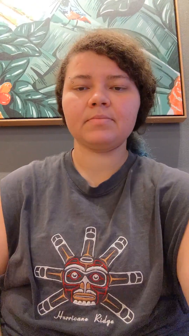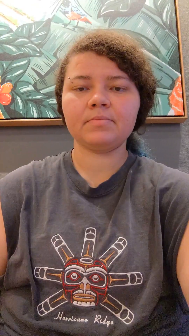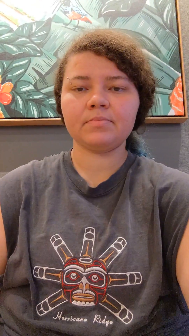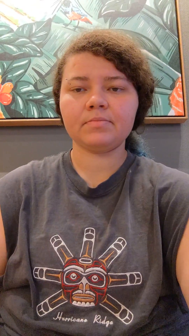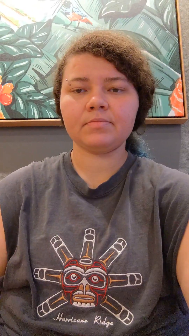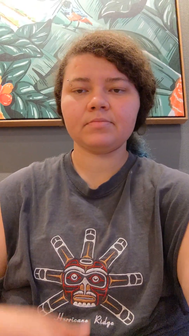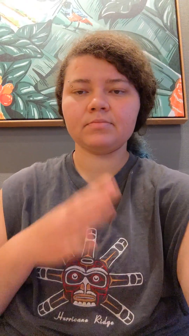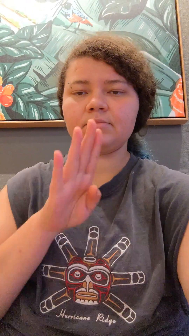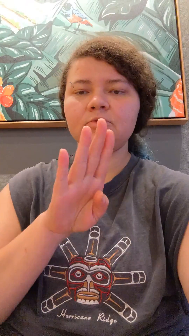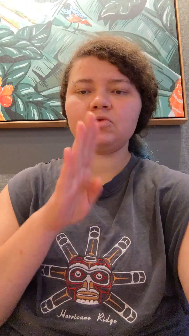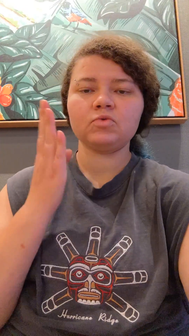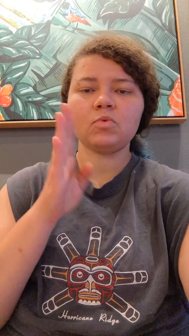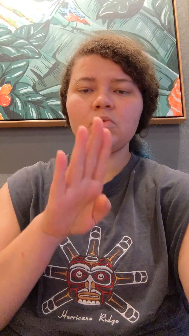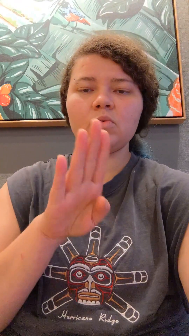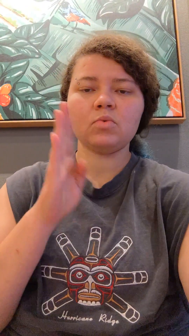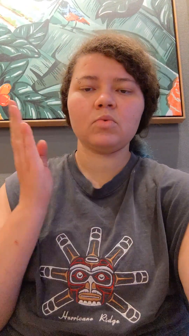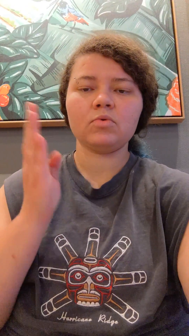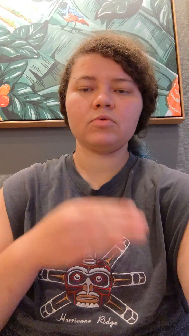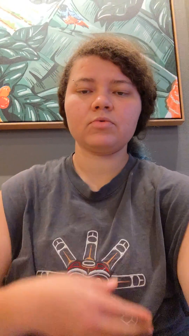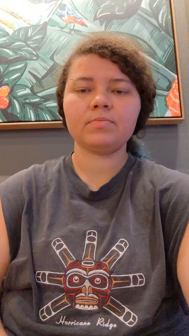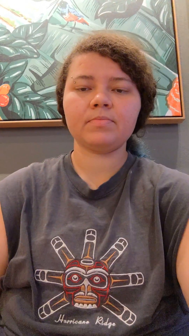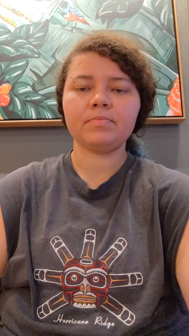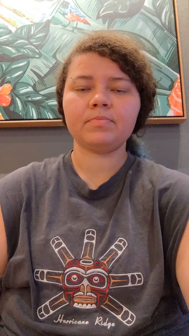door